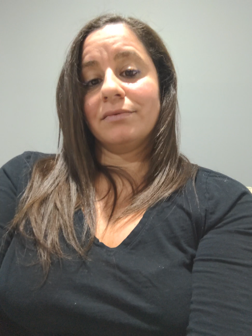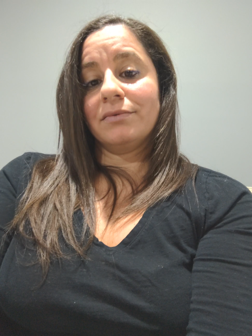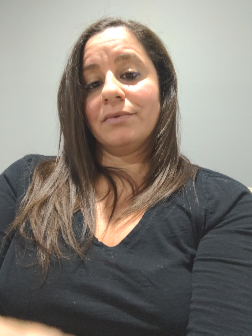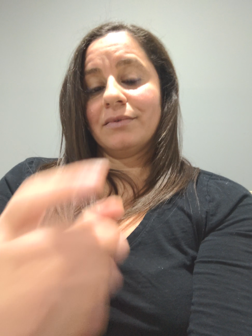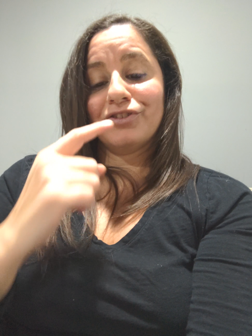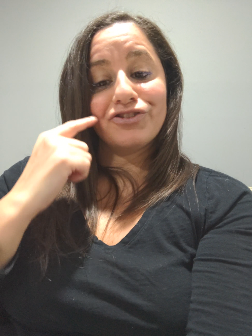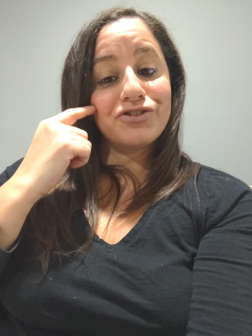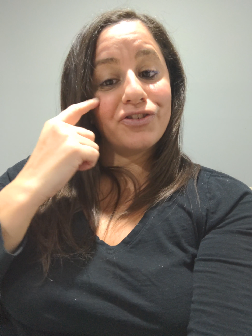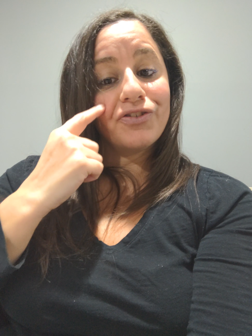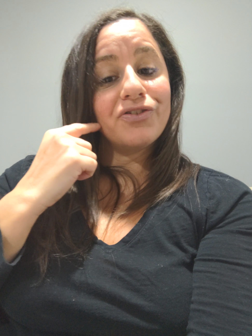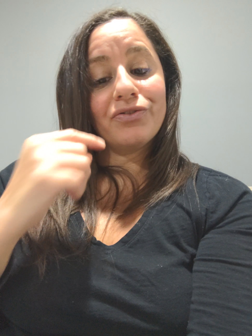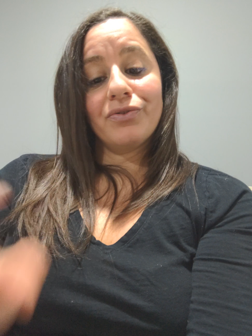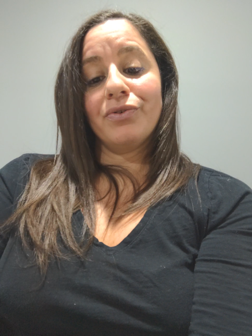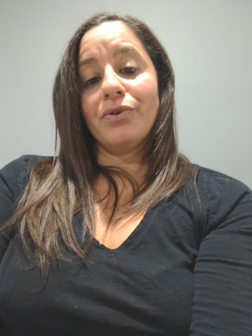cheek